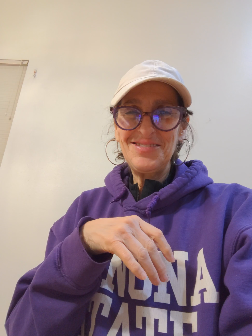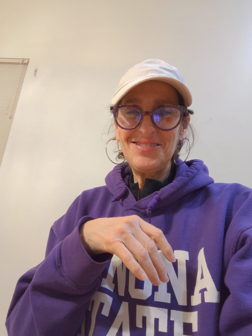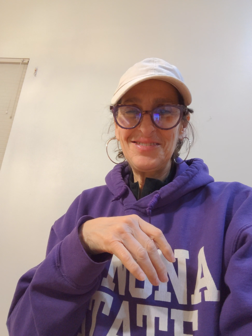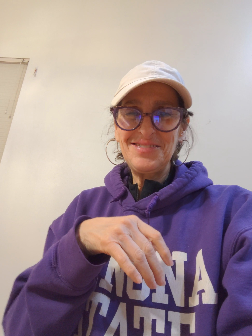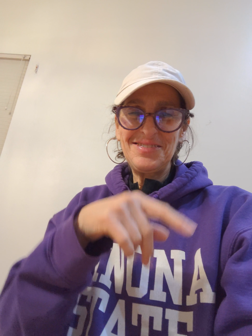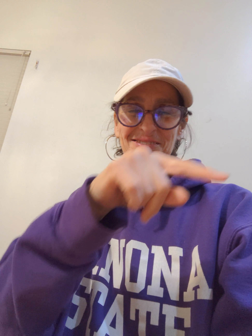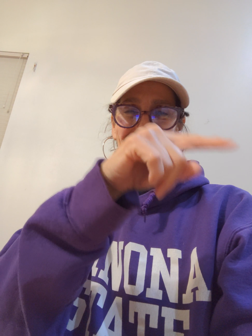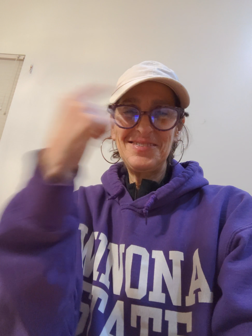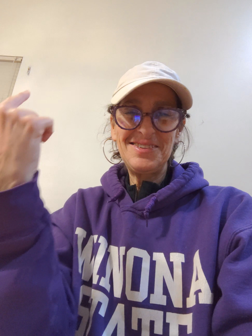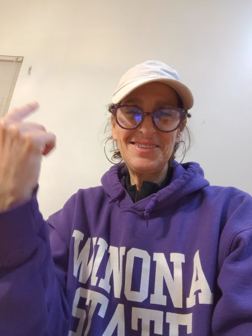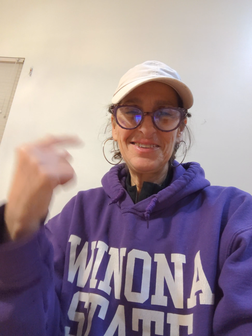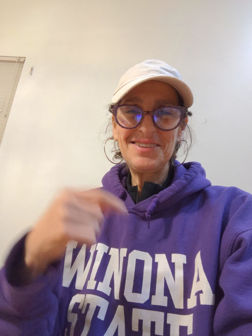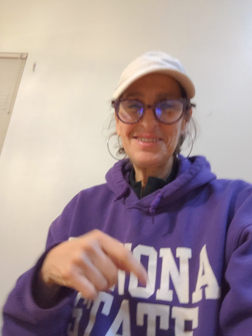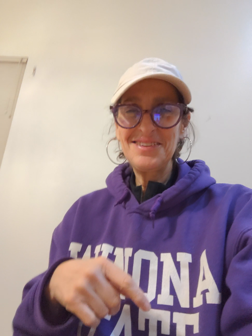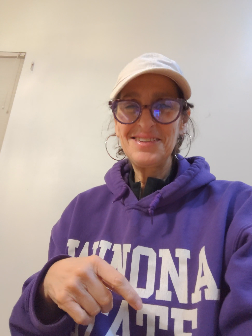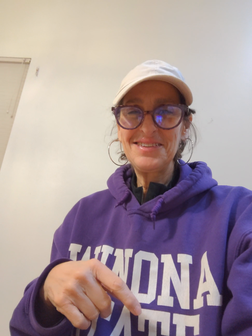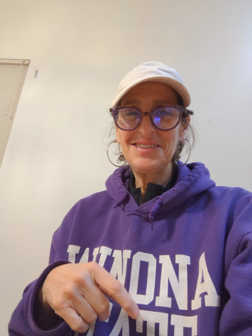black